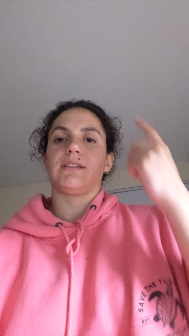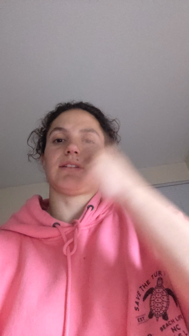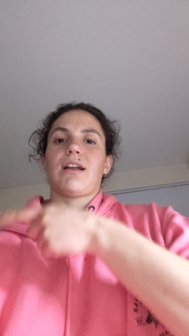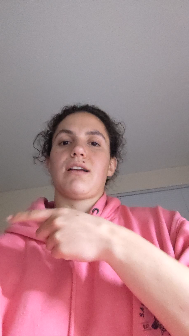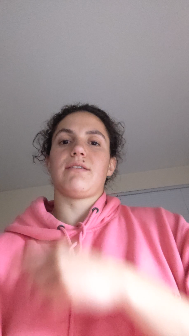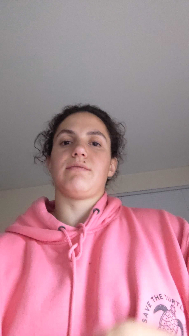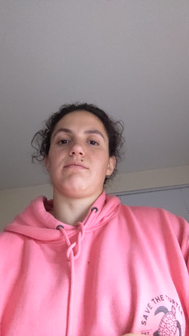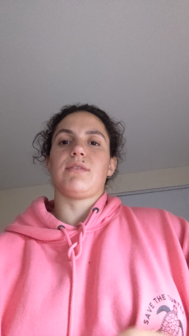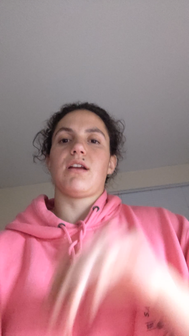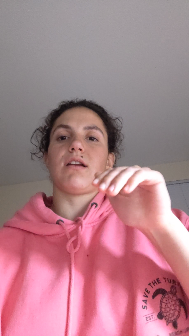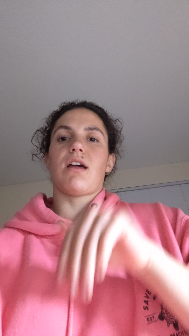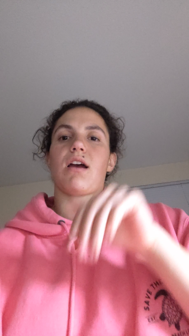night night